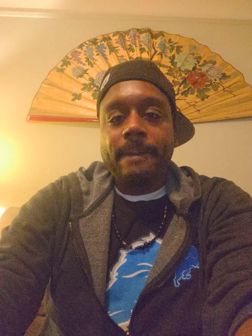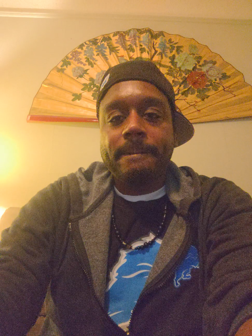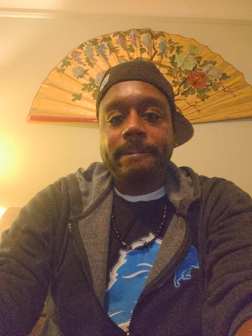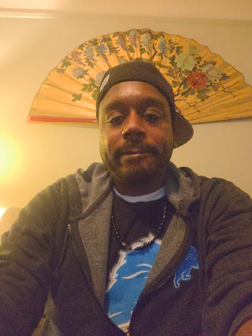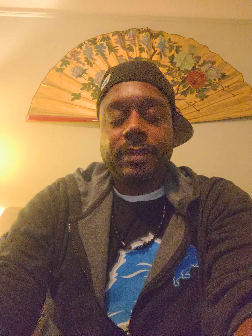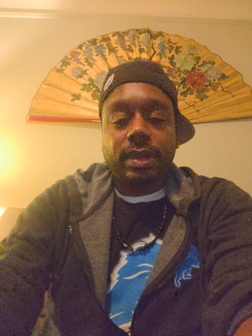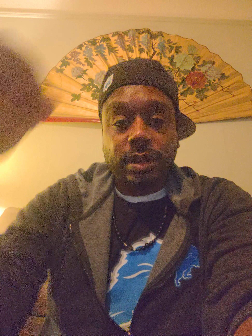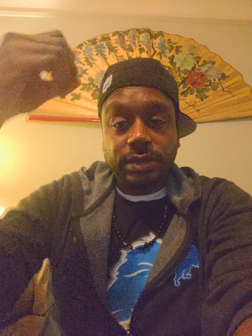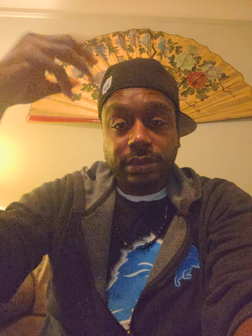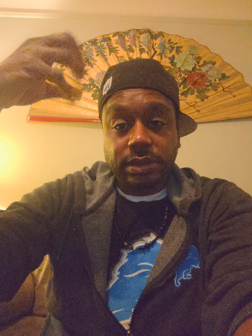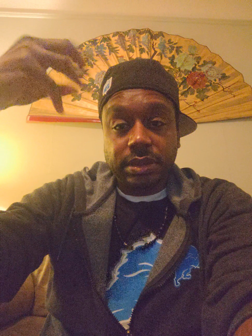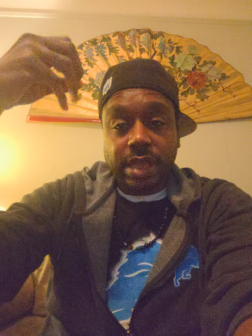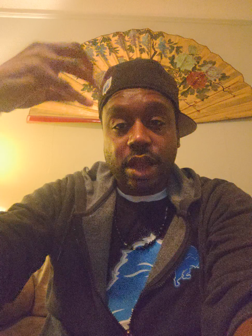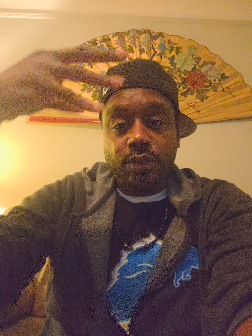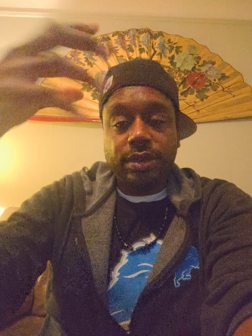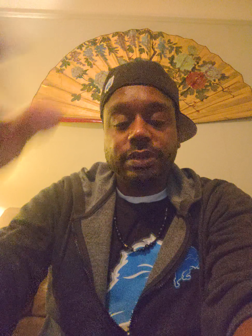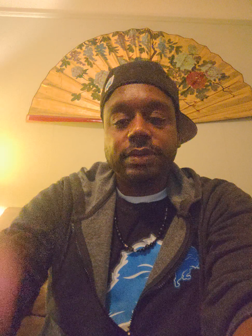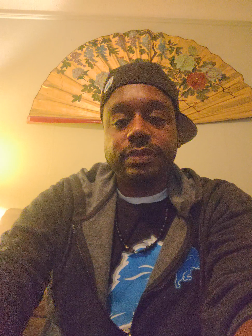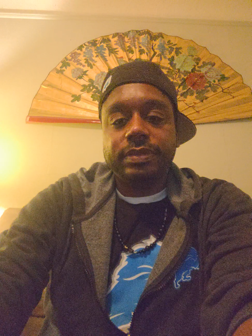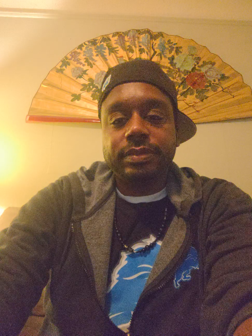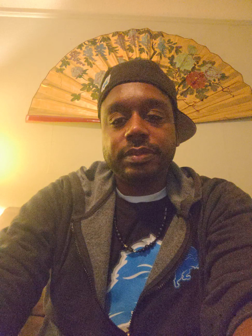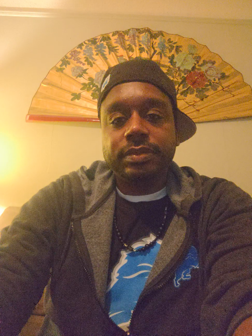shower